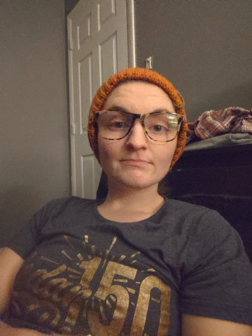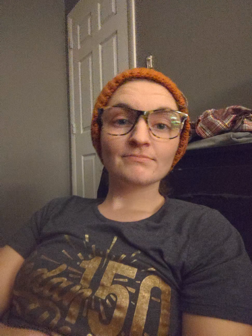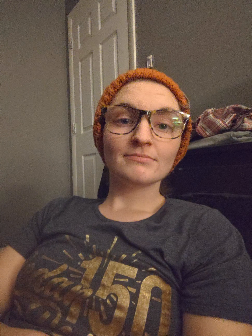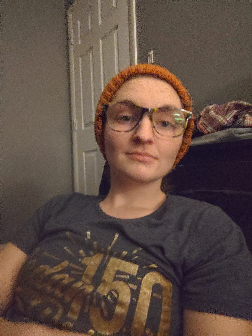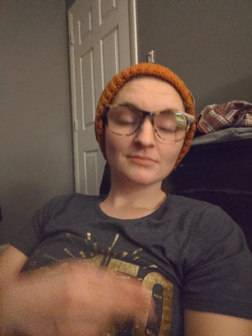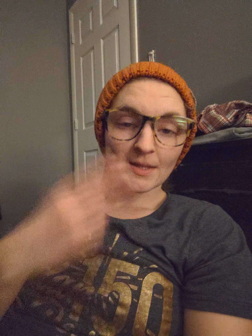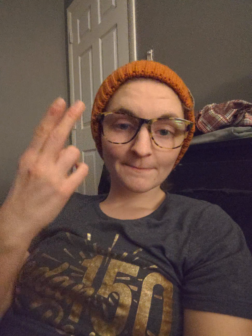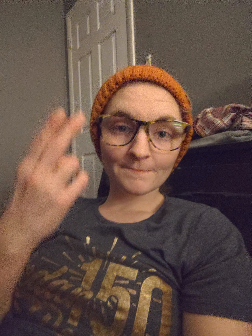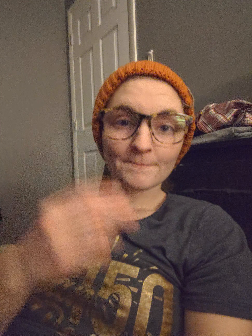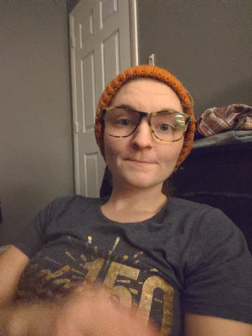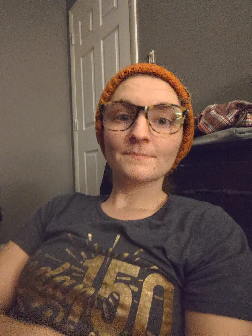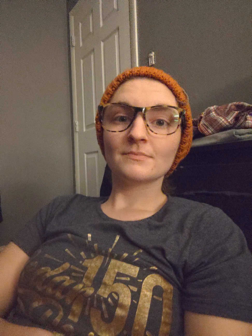high